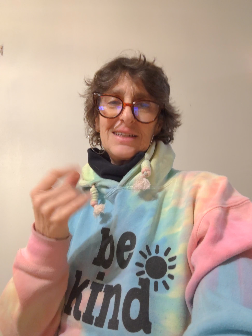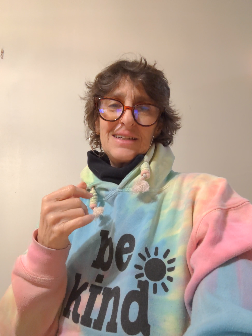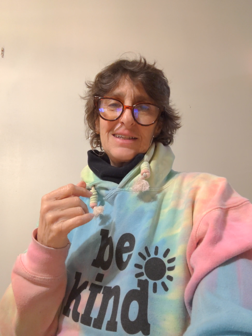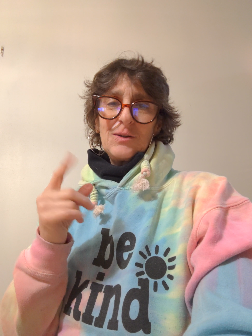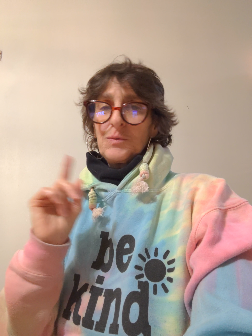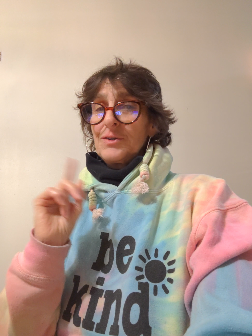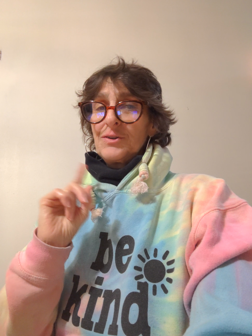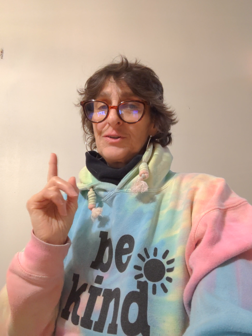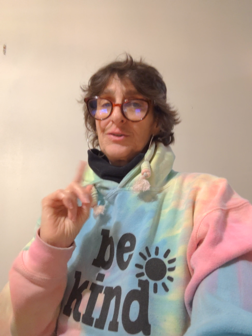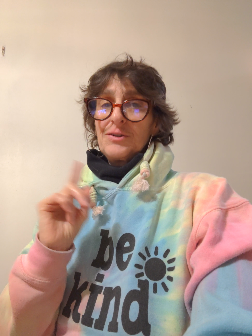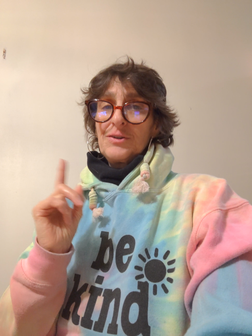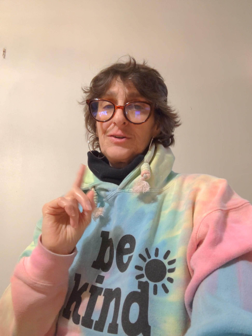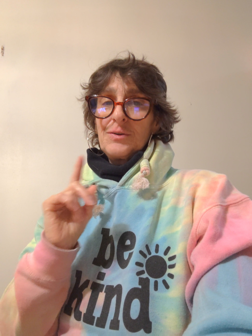where